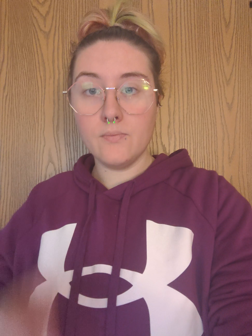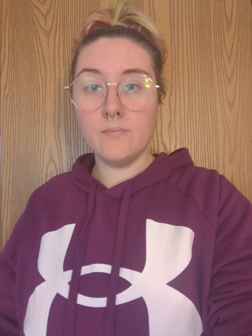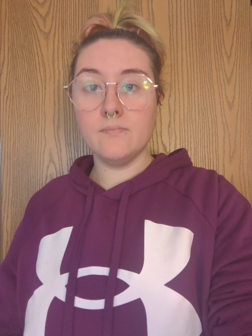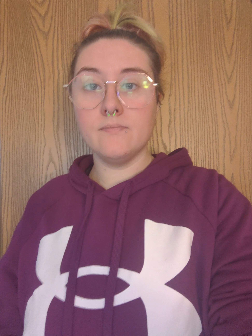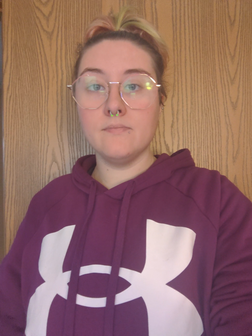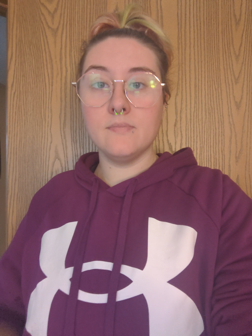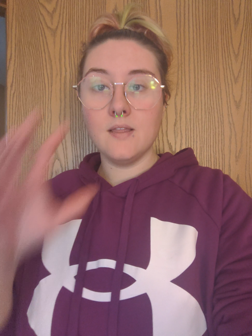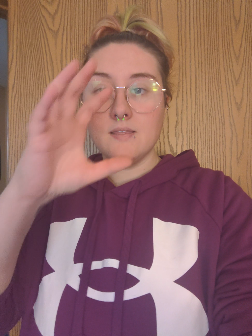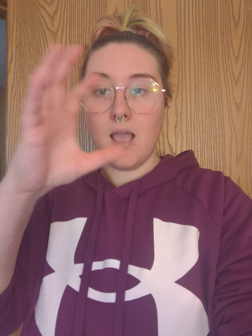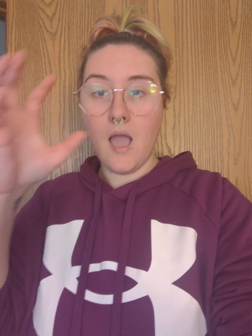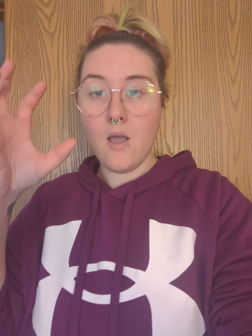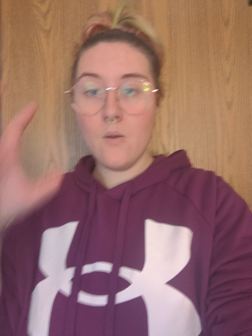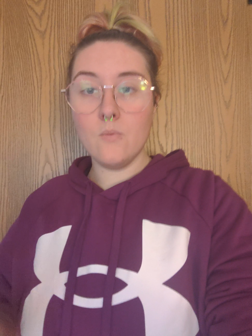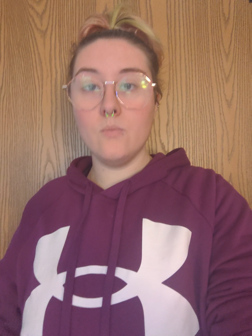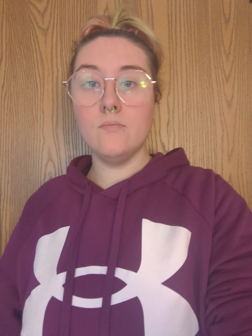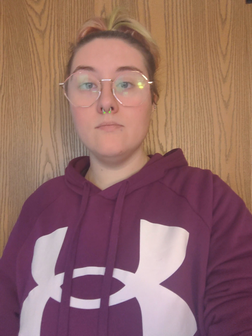cloud